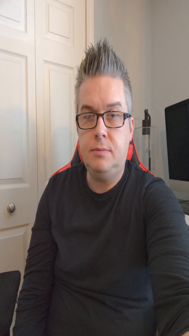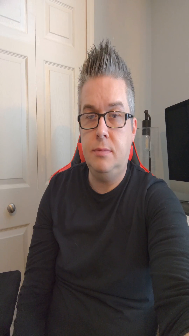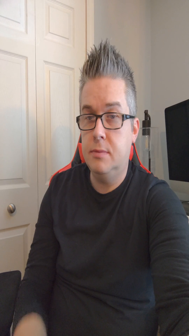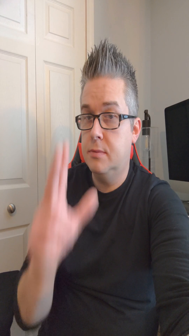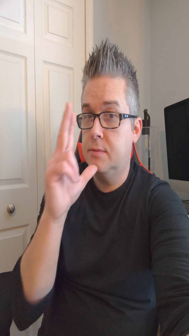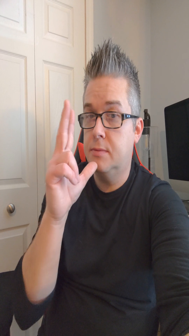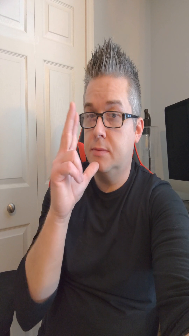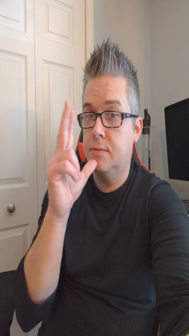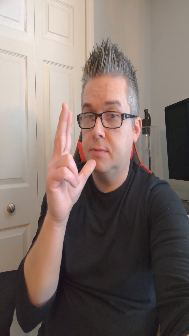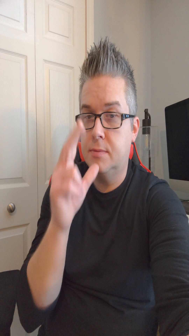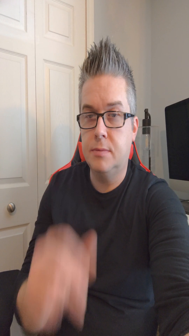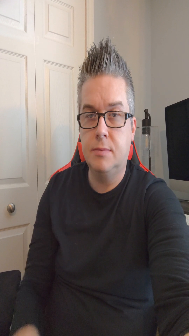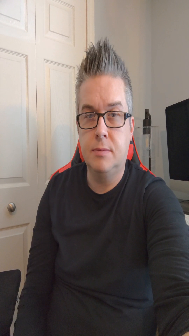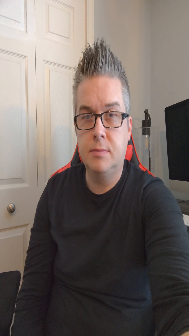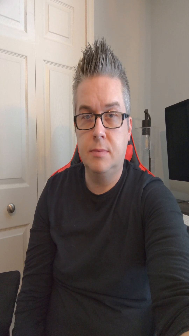hen